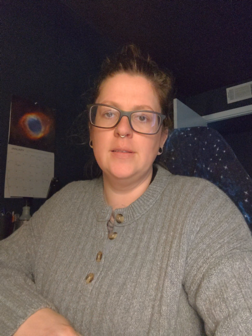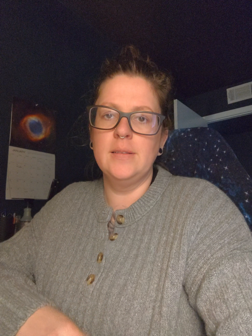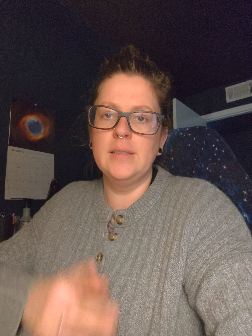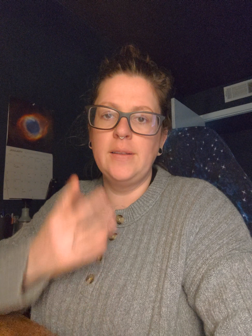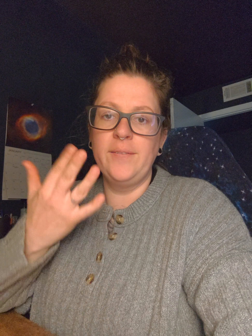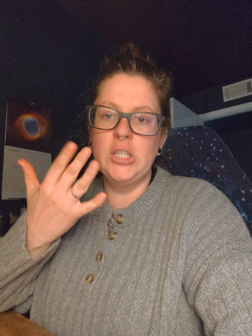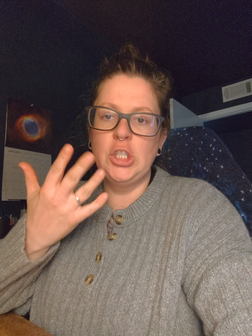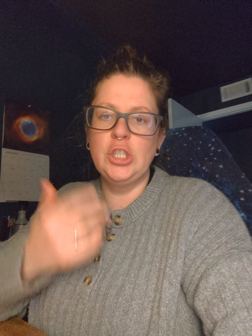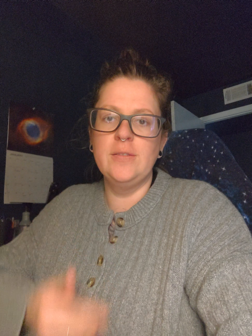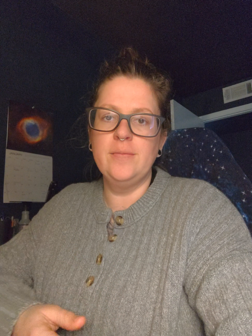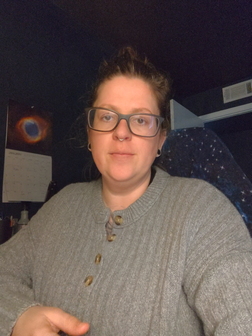finger